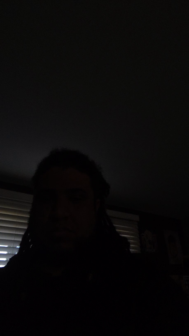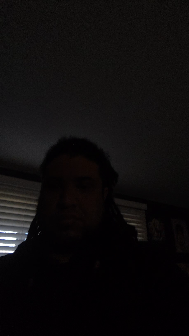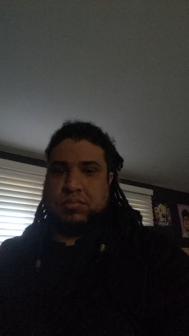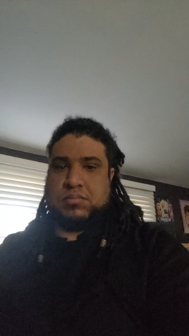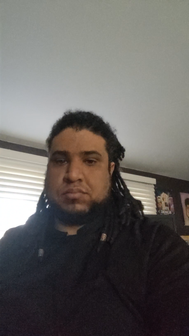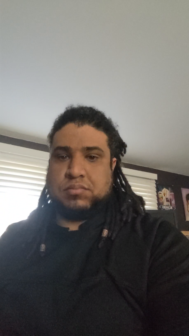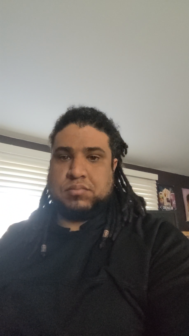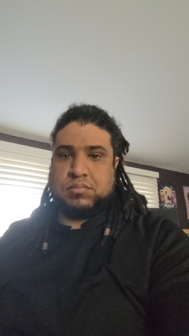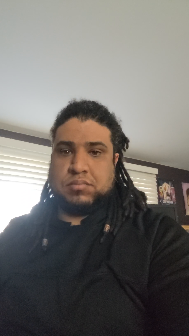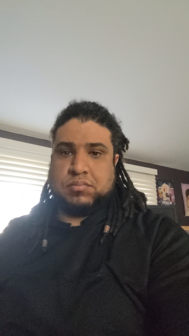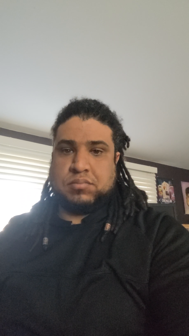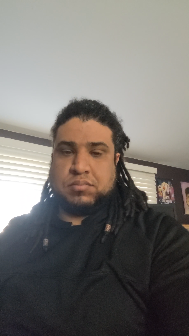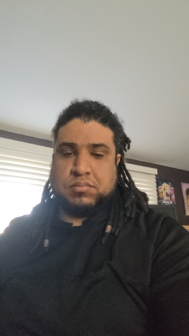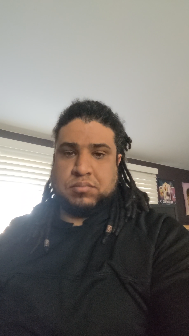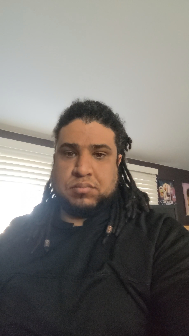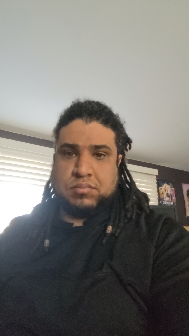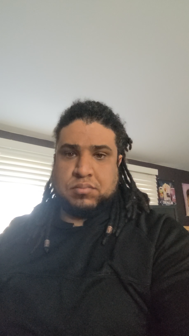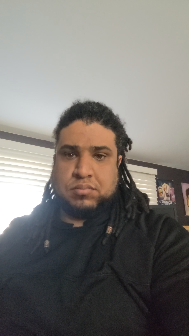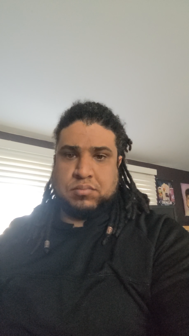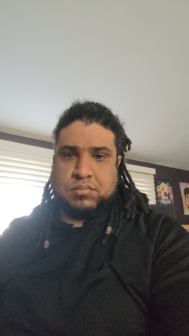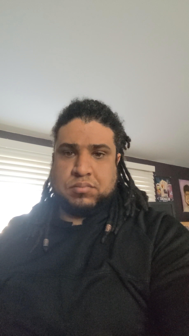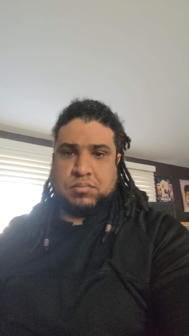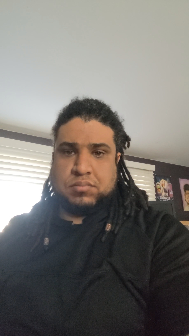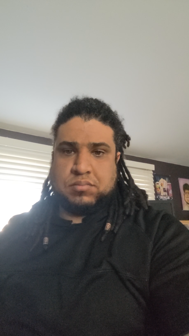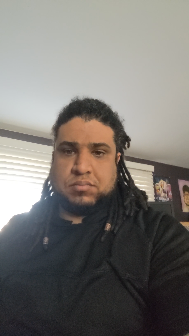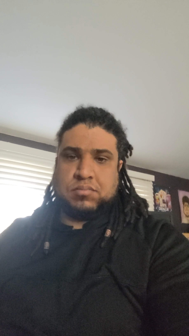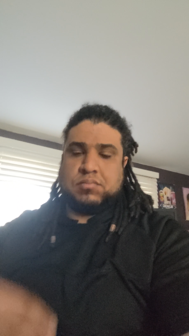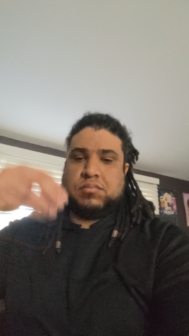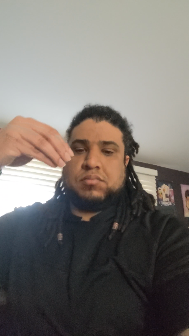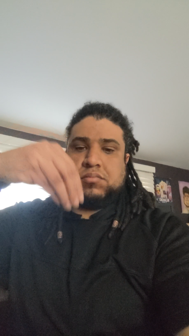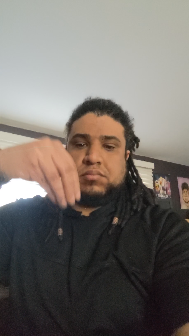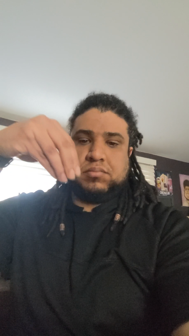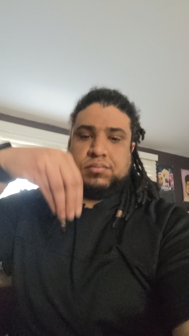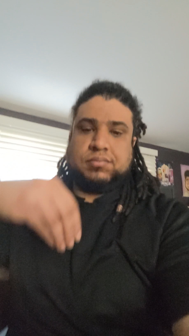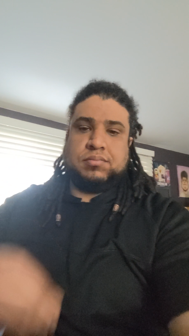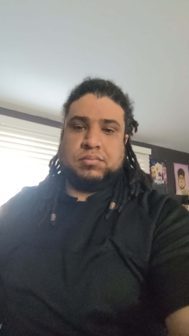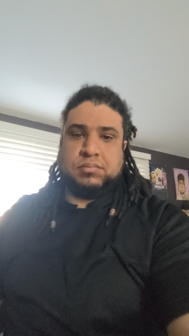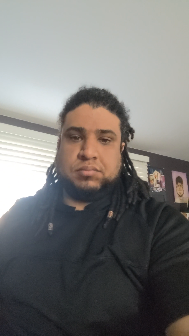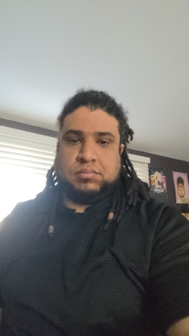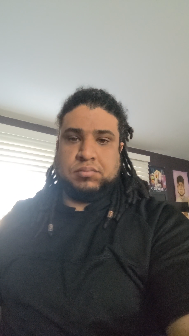inside